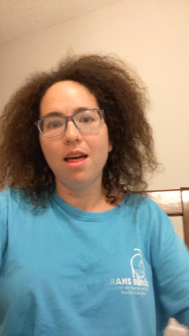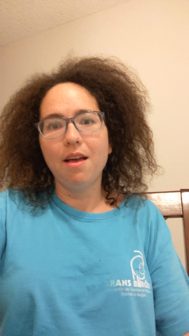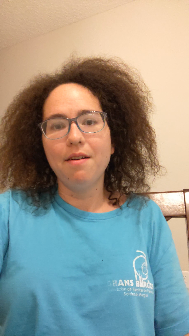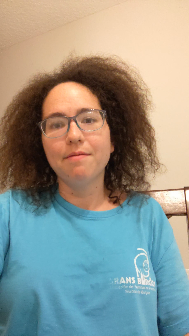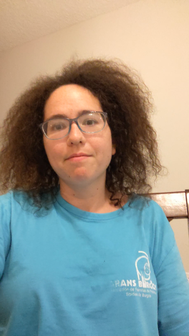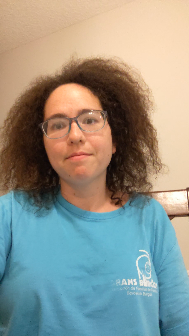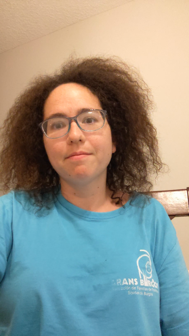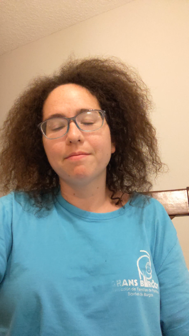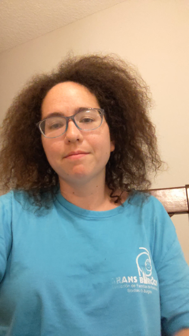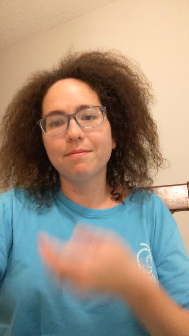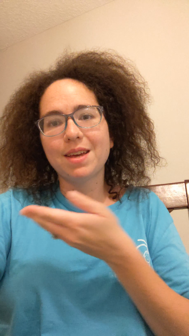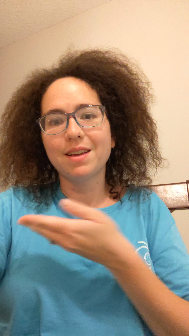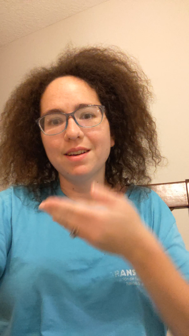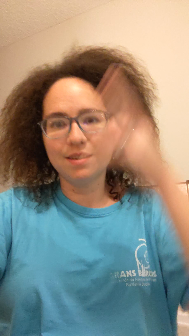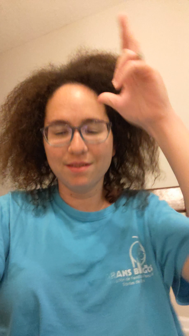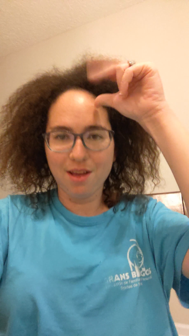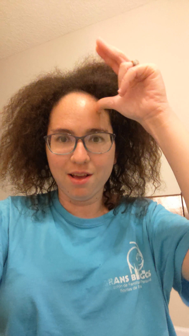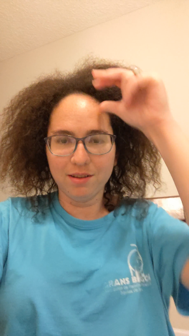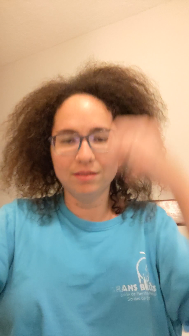pony